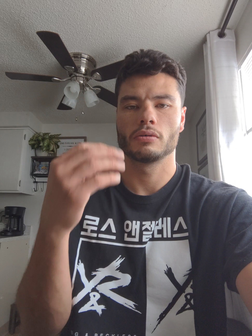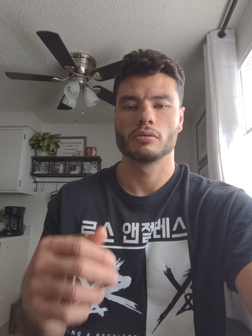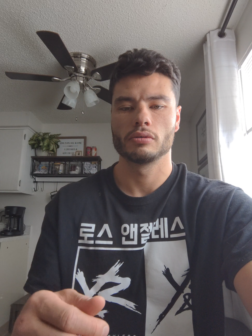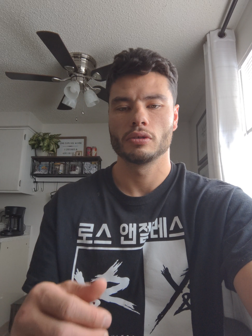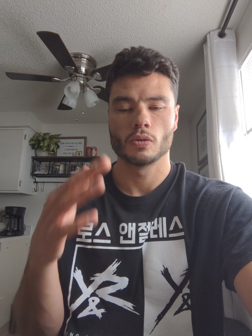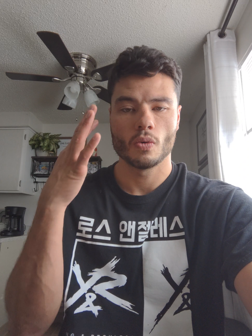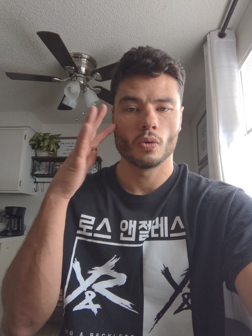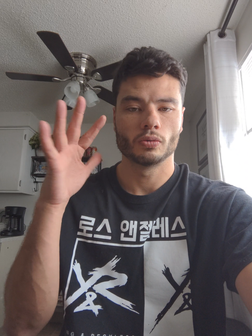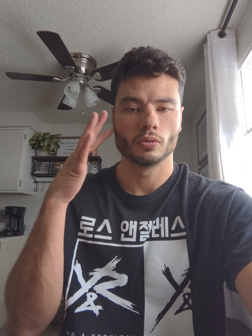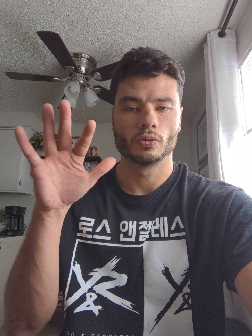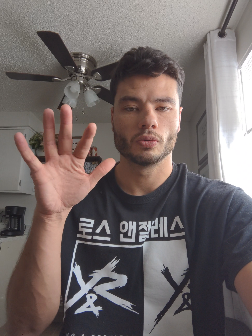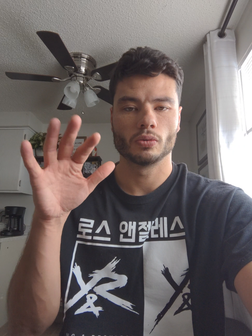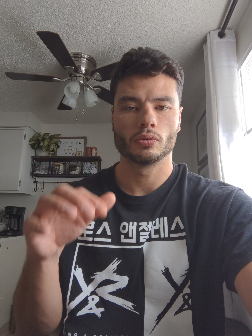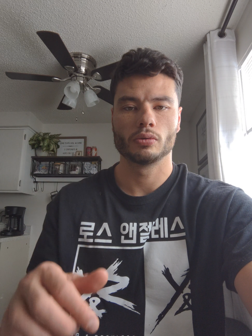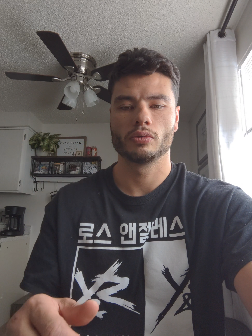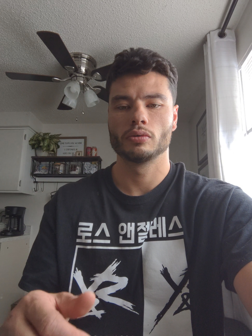noisy